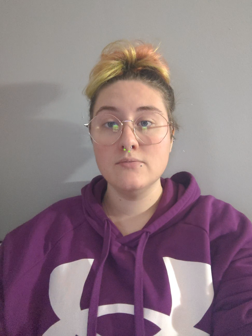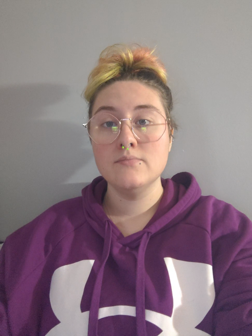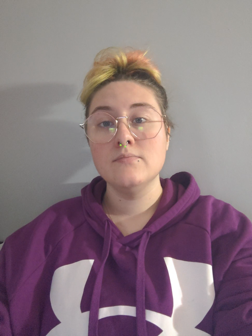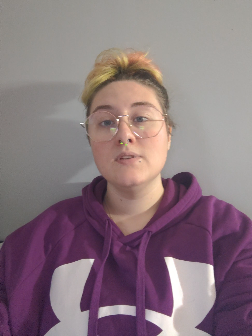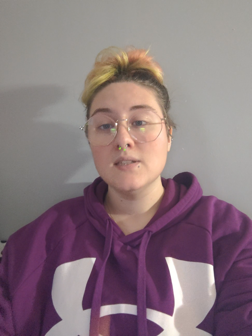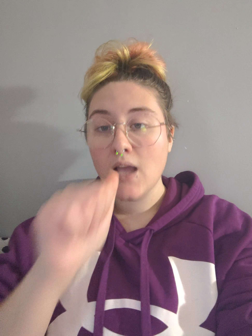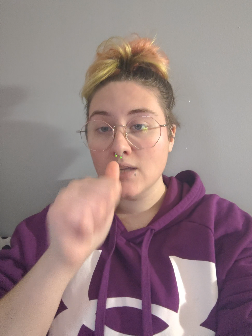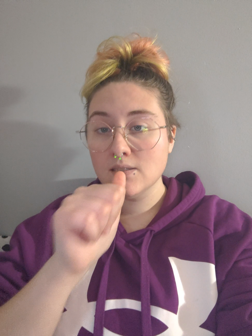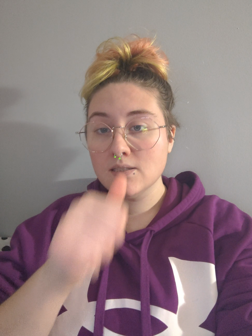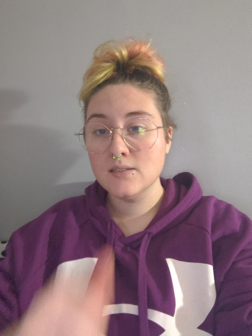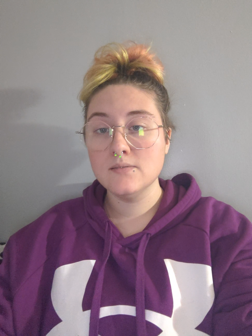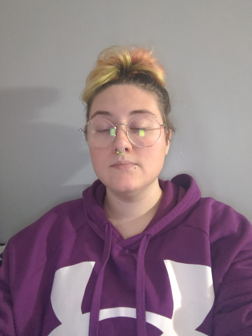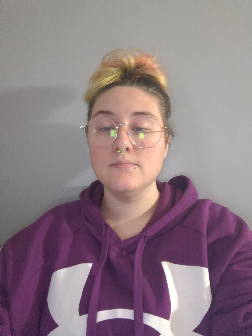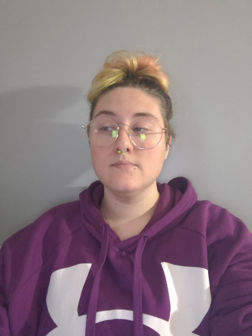nuts